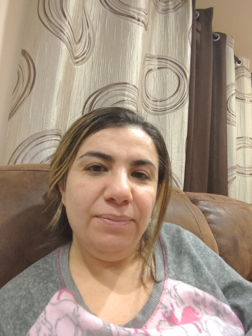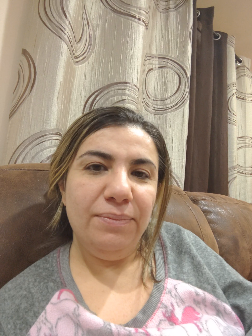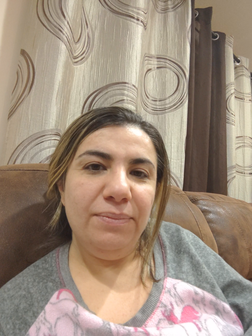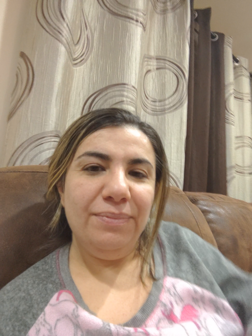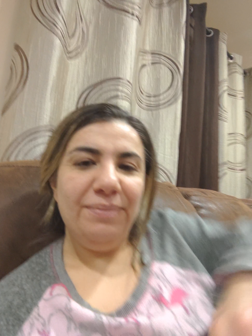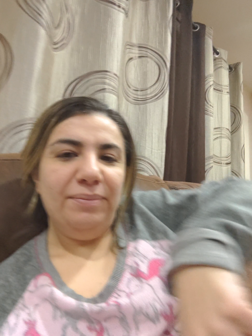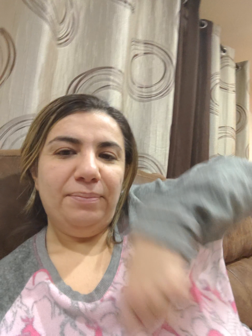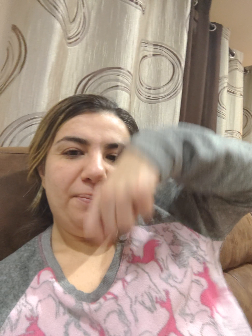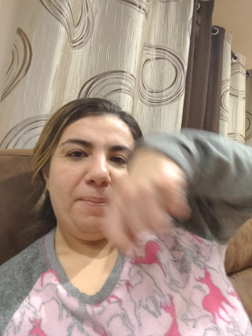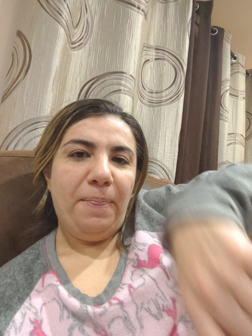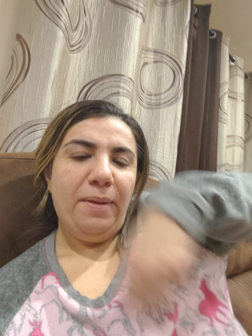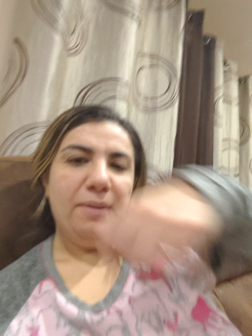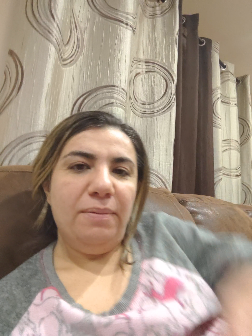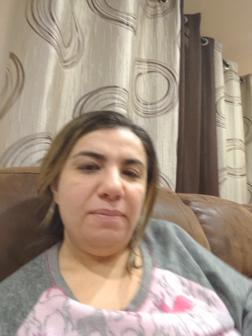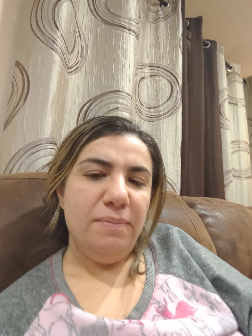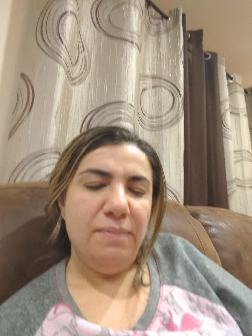zipper